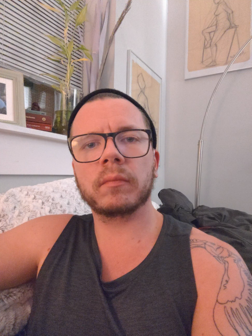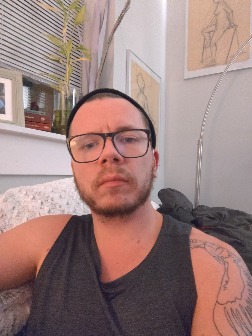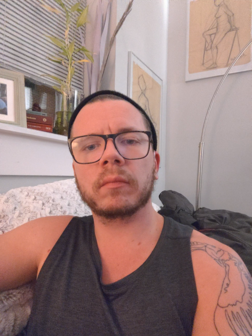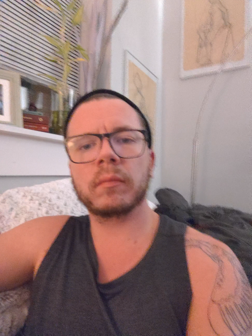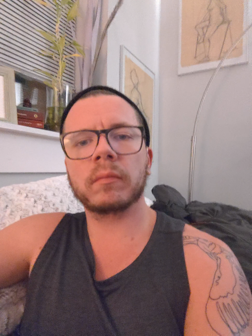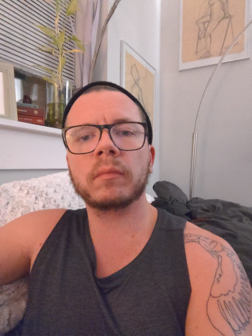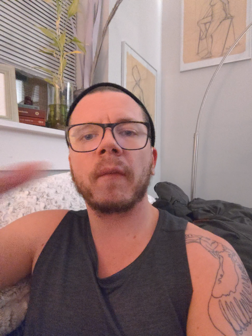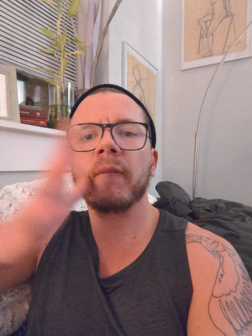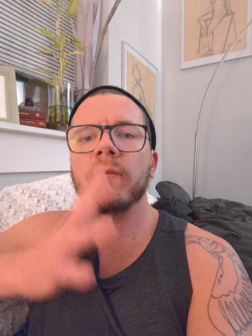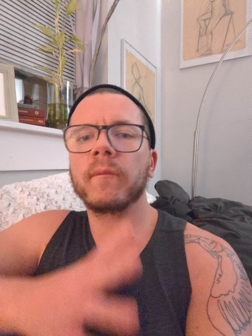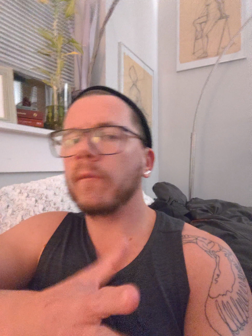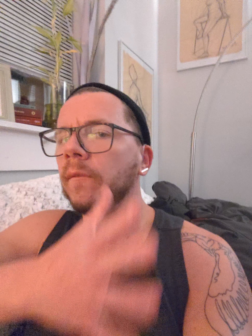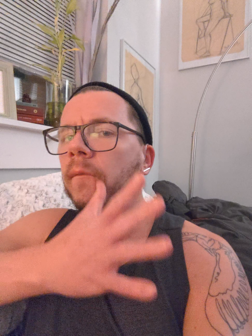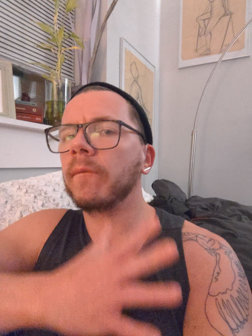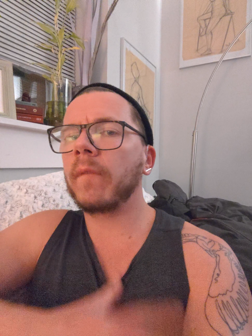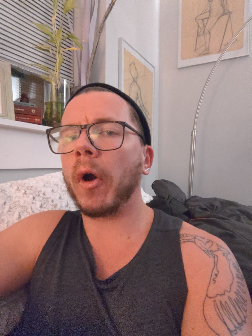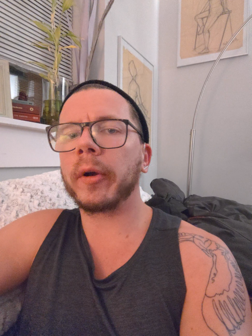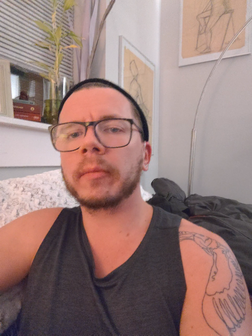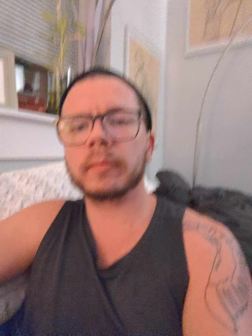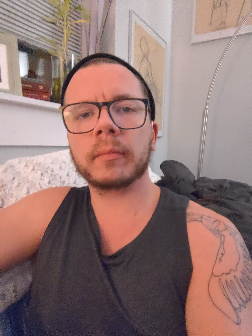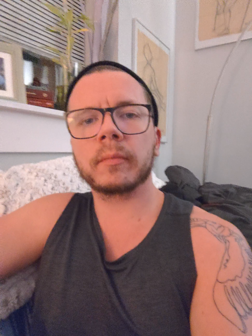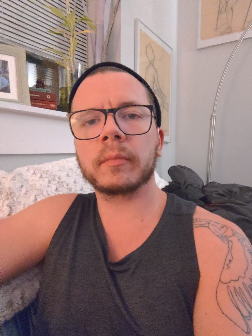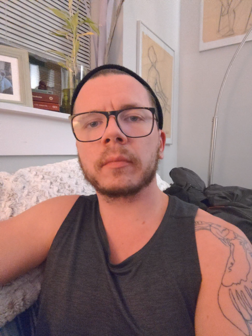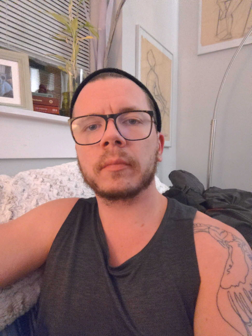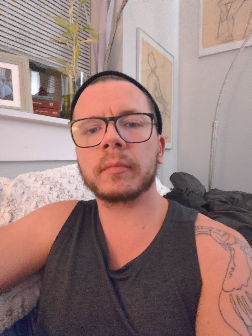farm